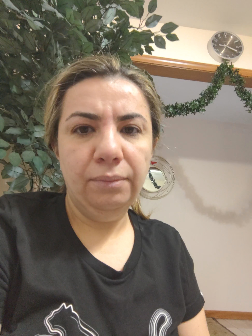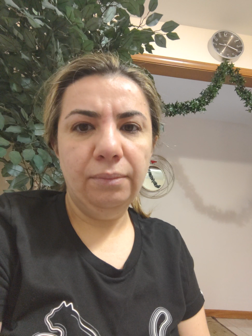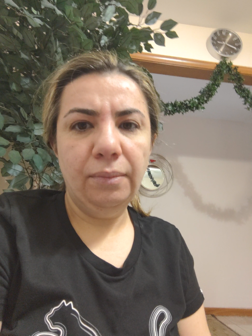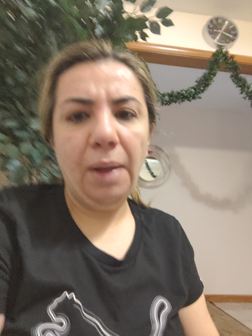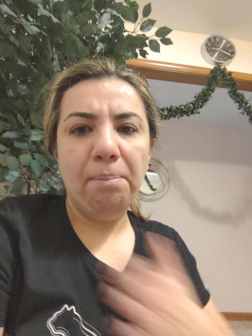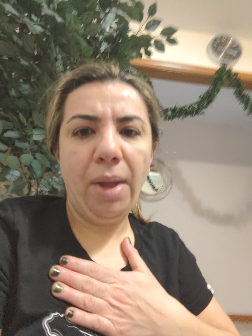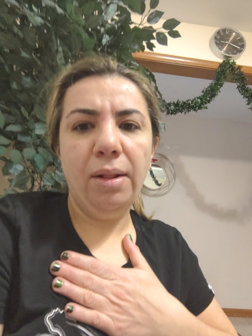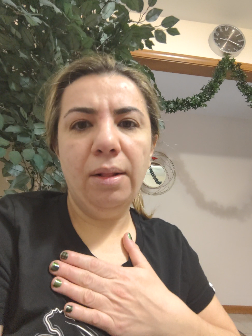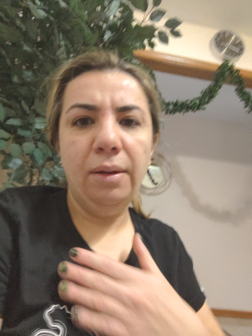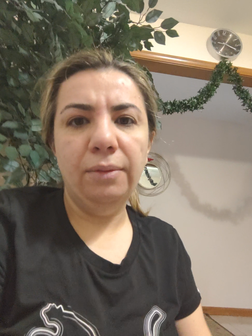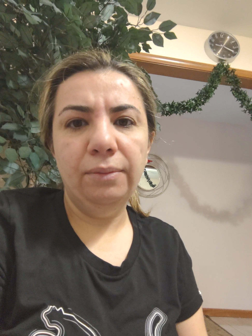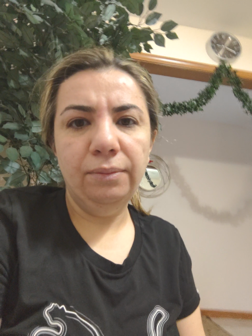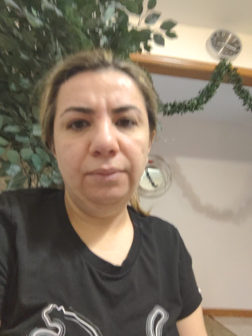my